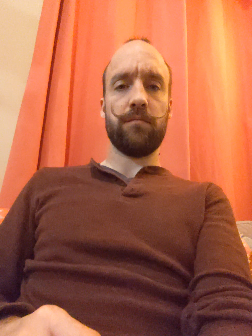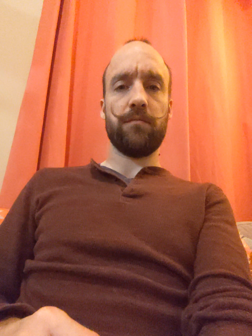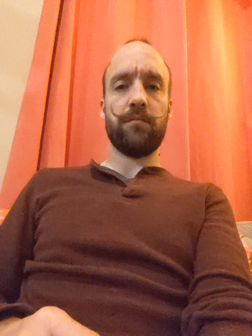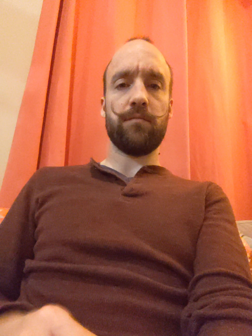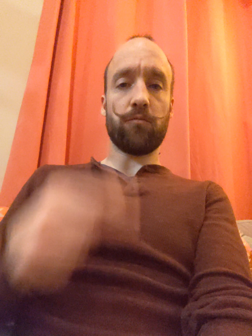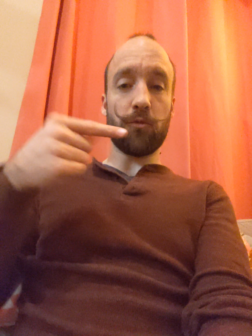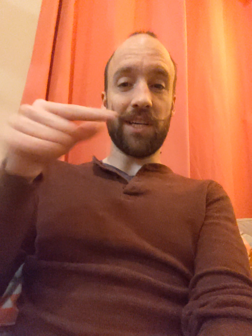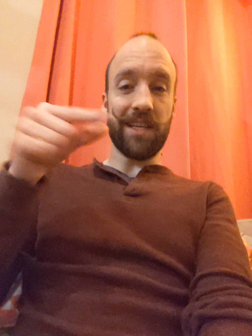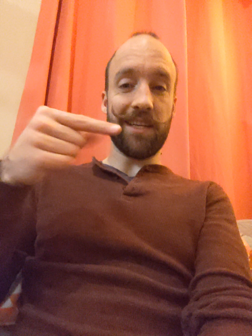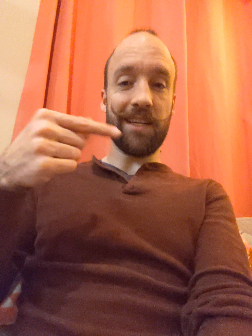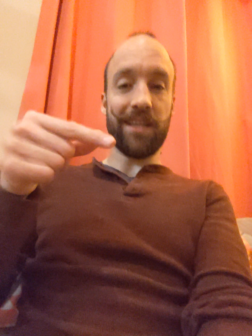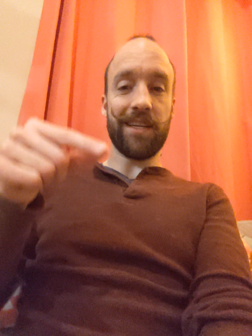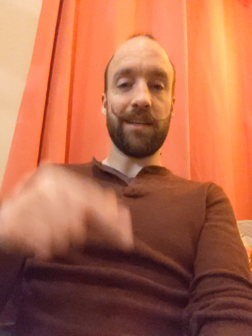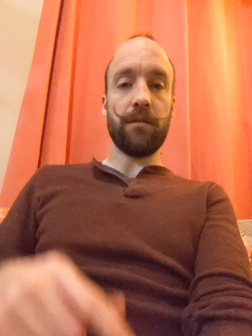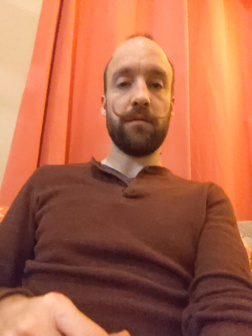green